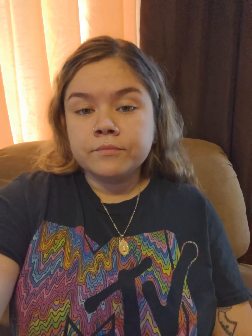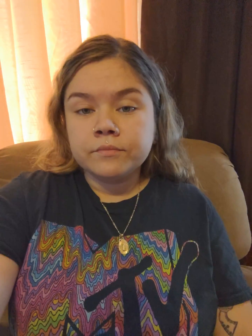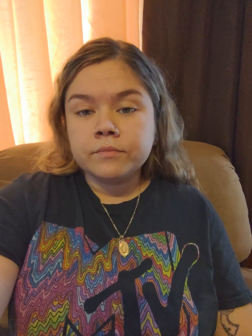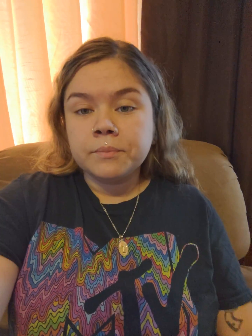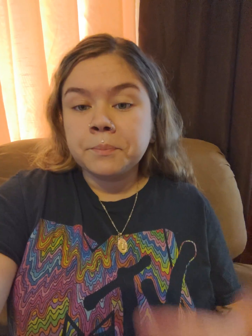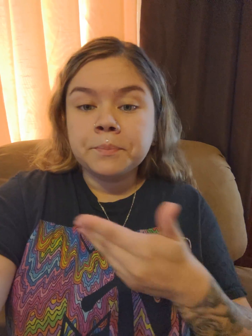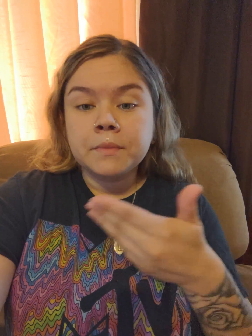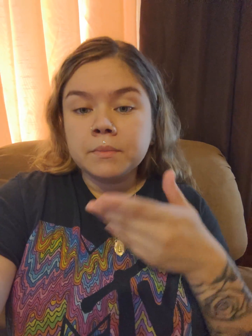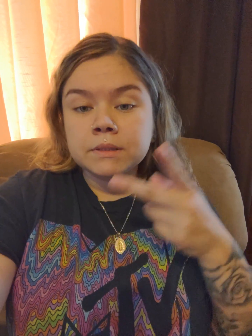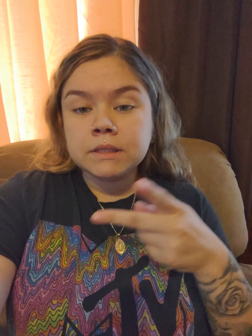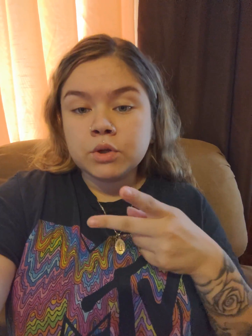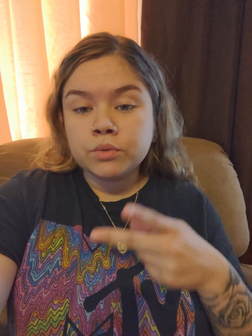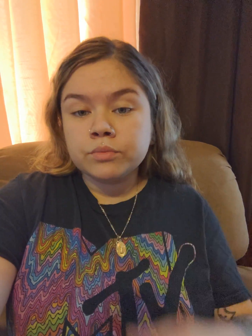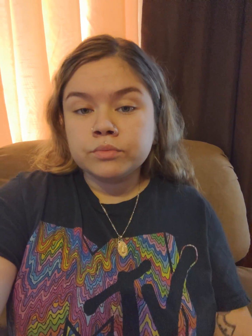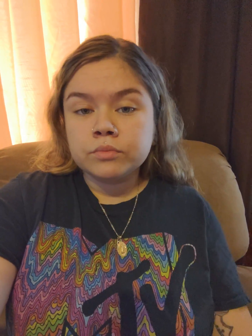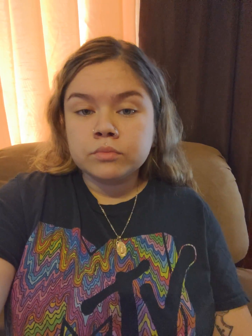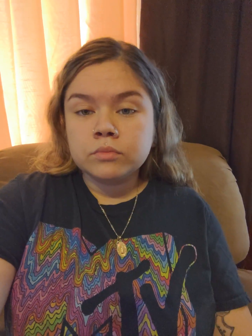babysitter